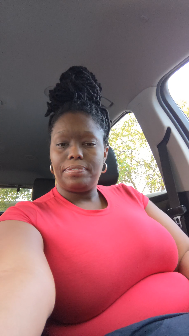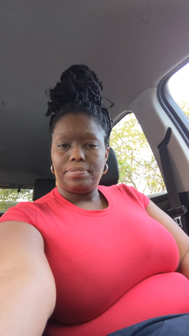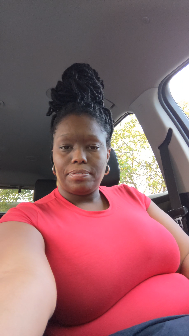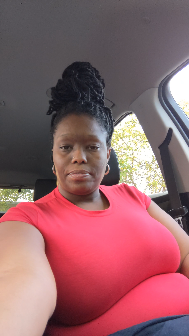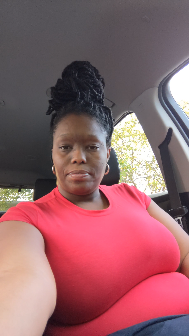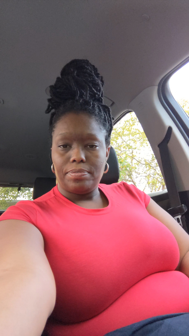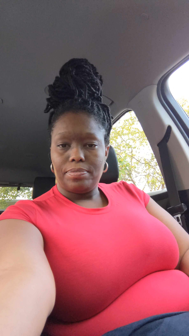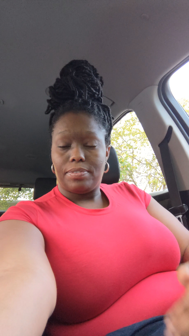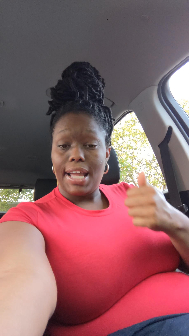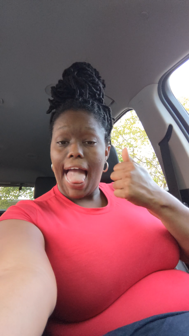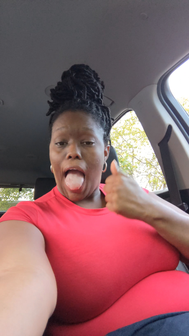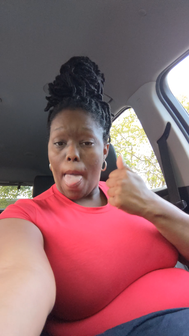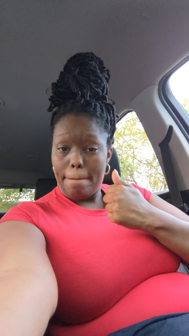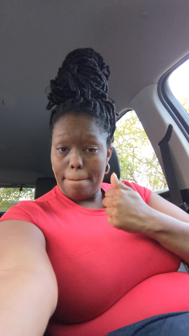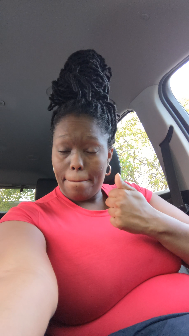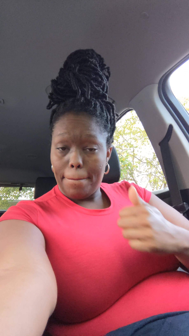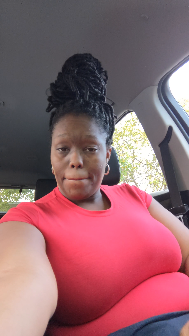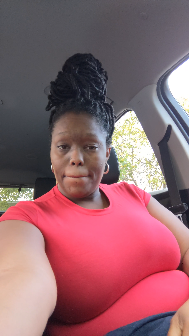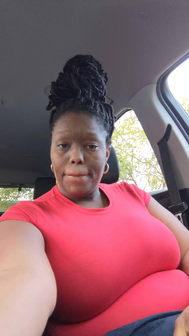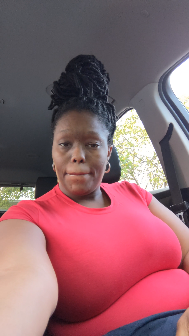help